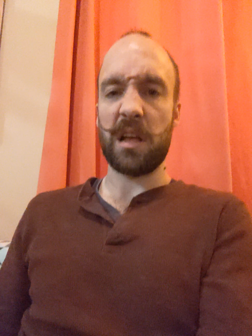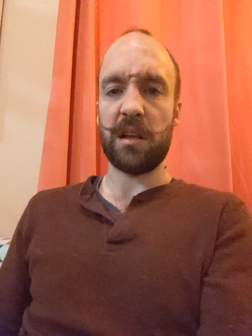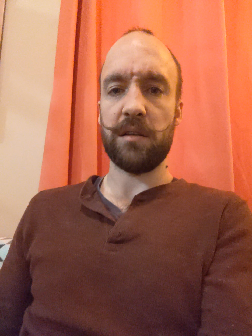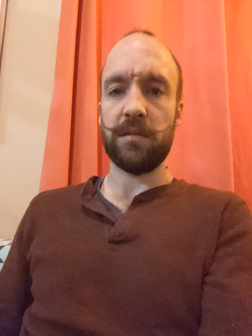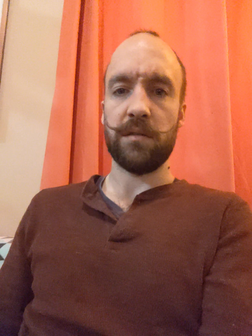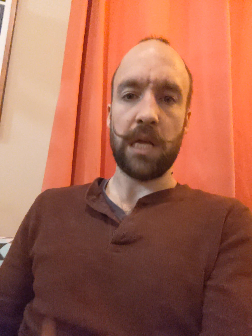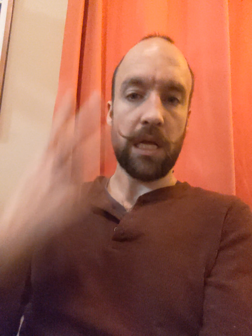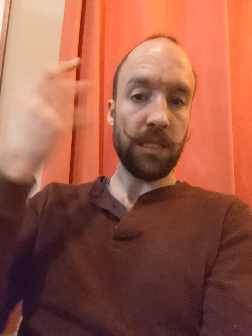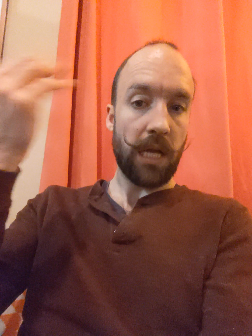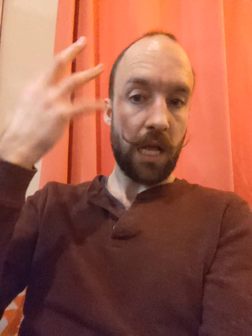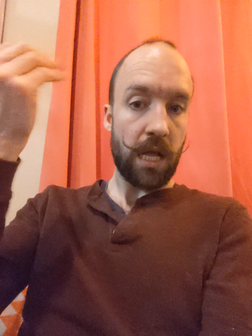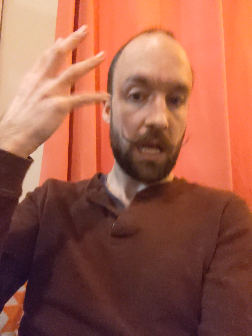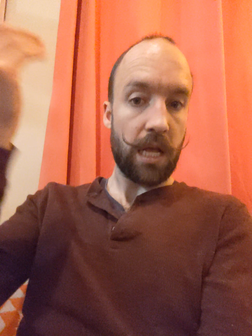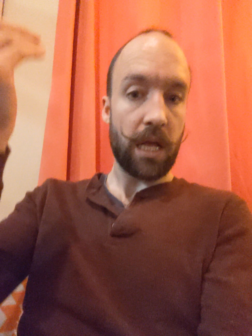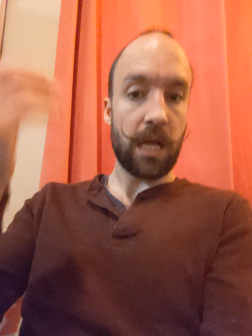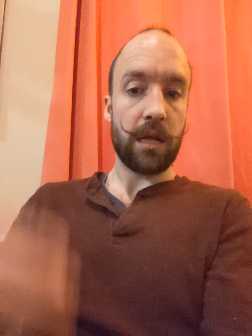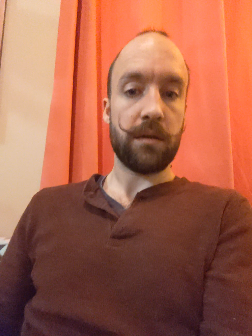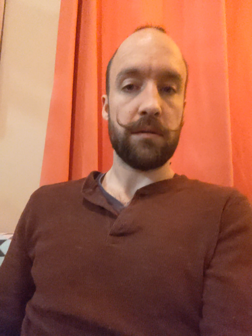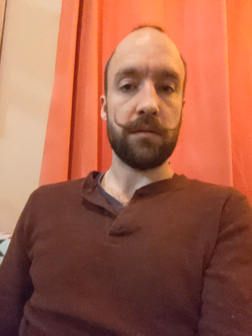outside